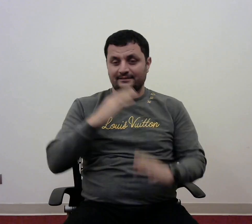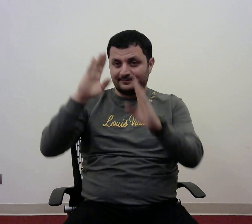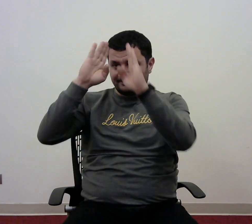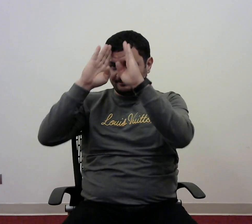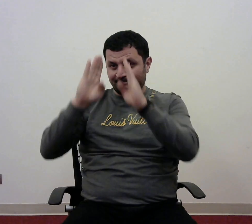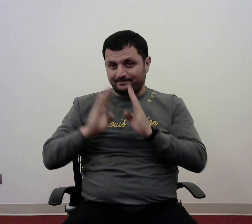ünvanli